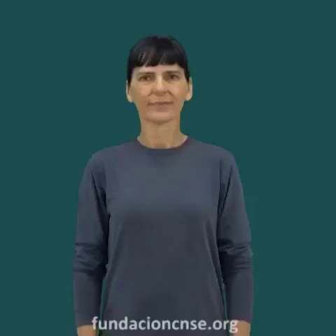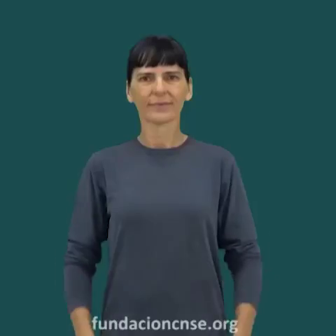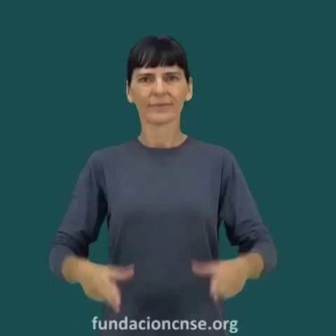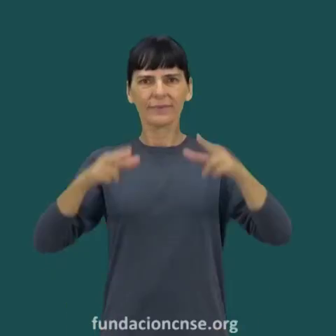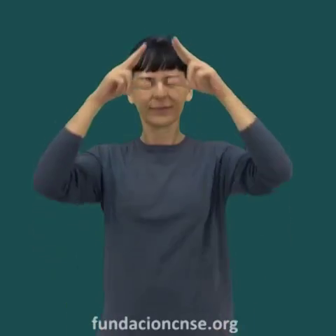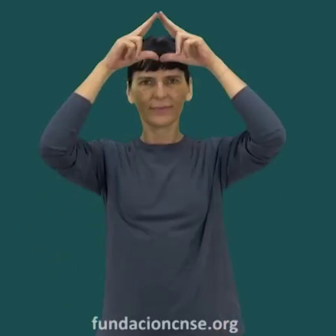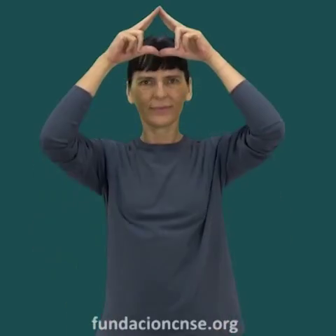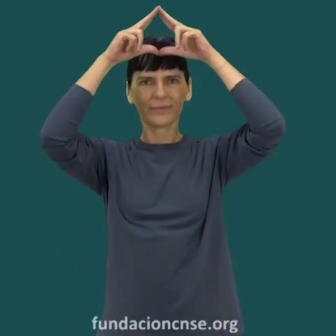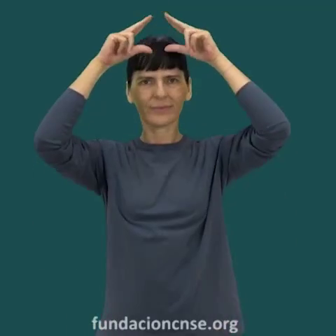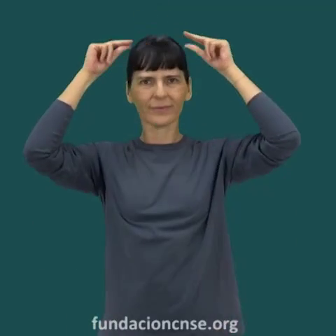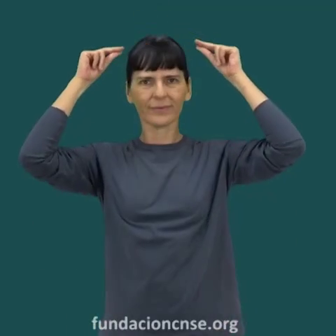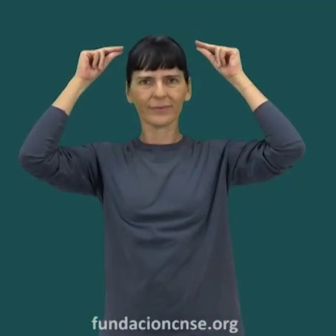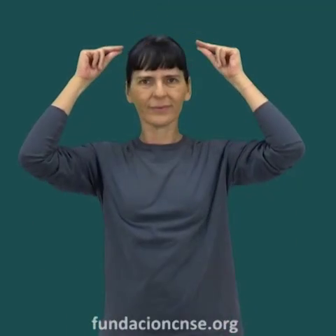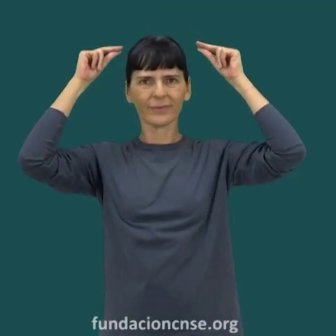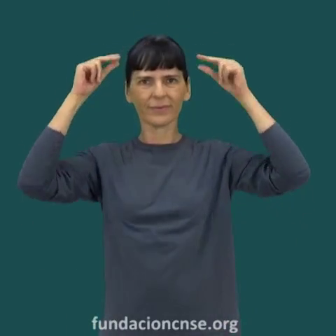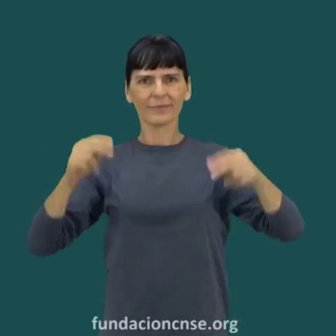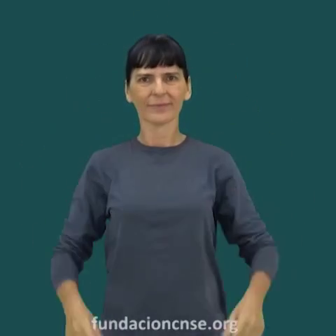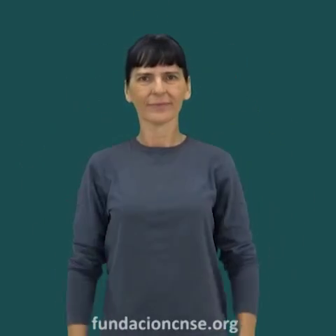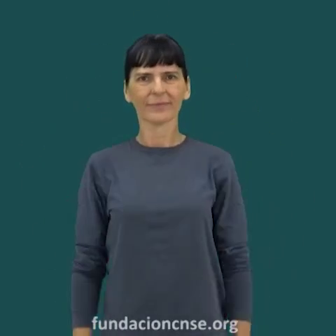enfermeria